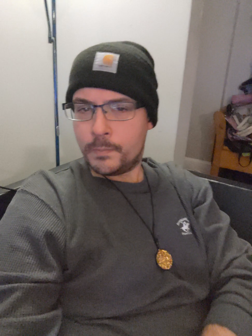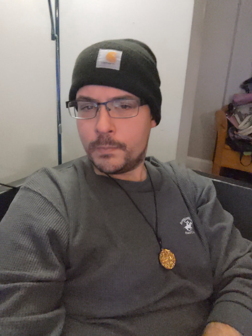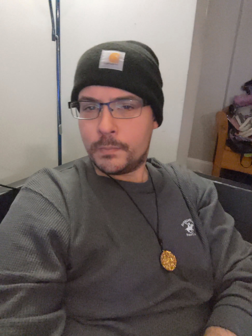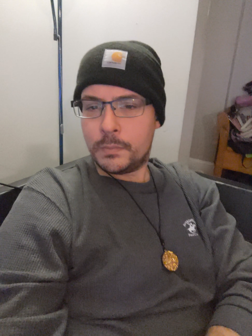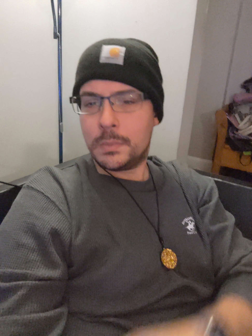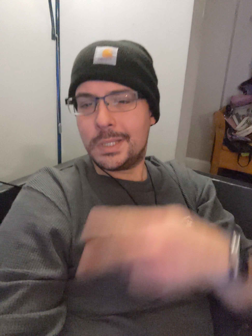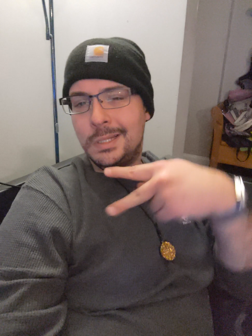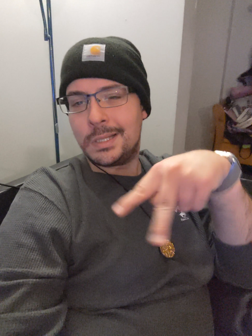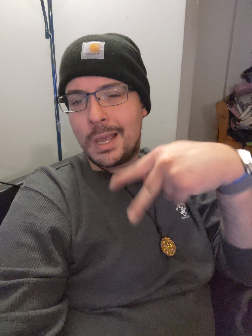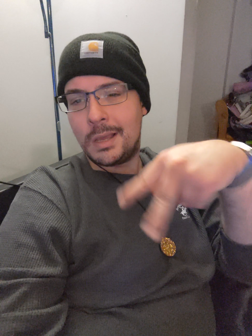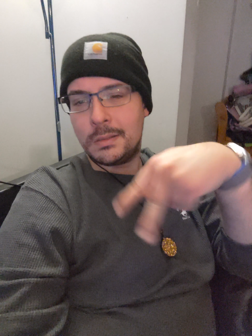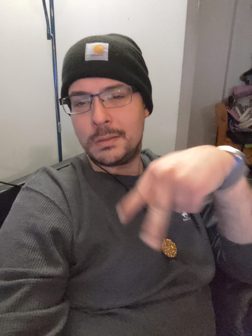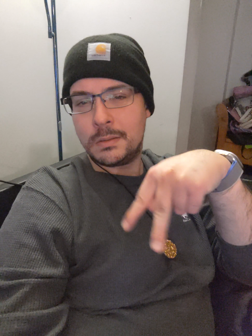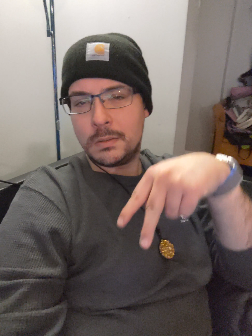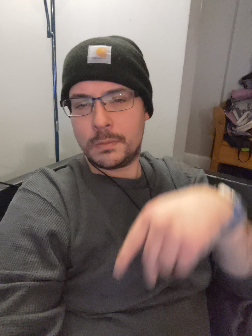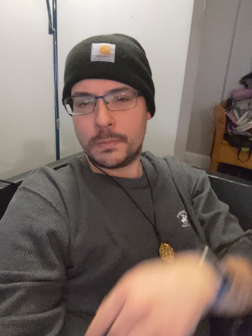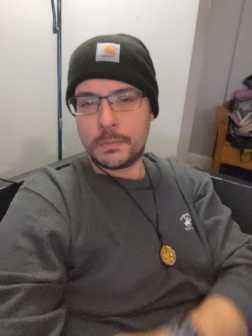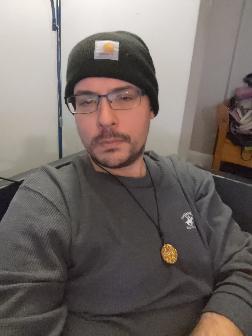dance